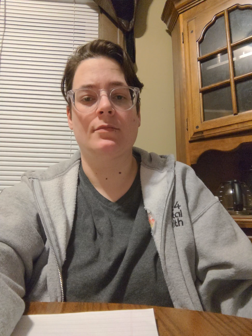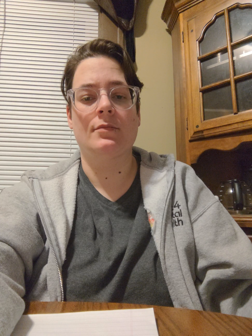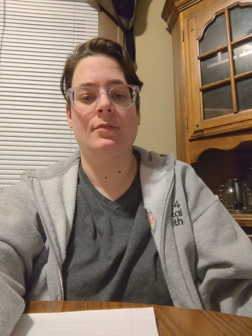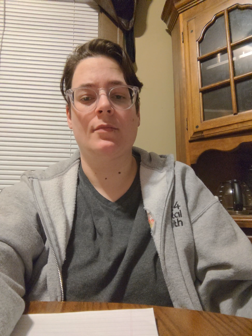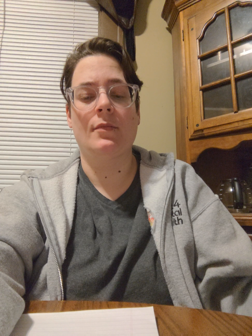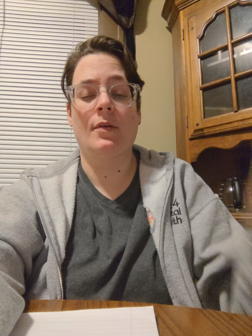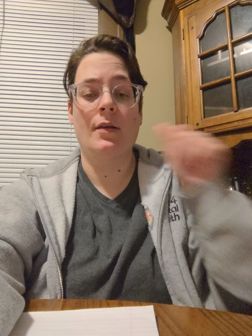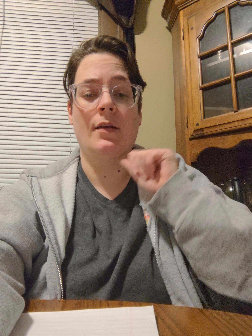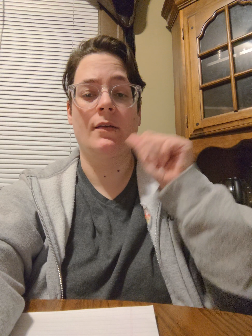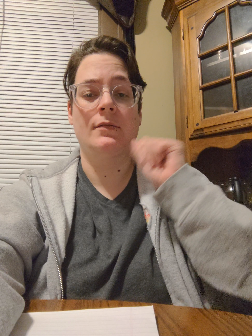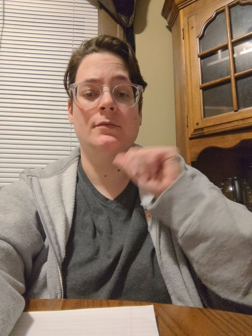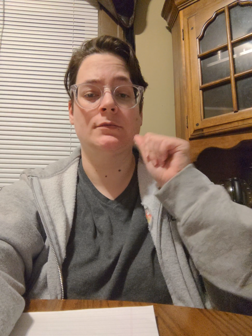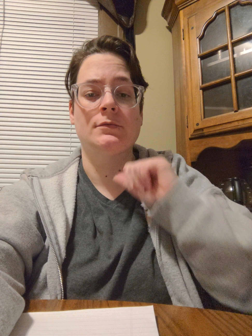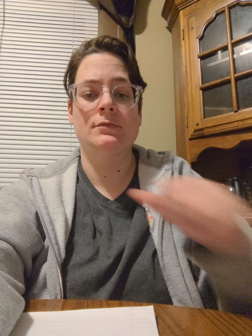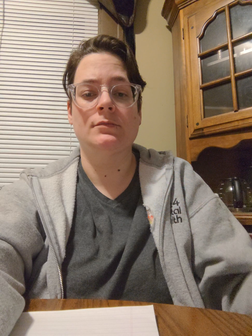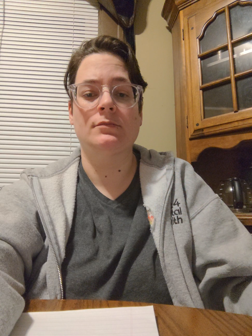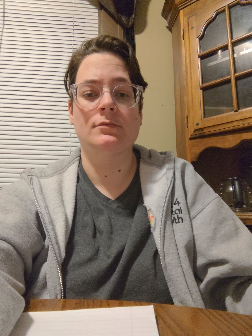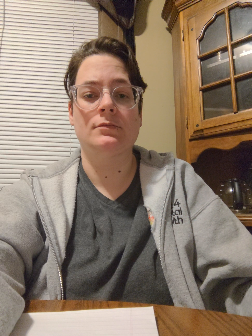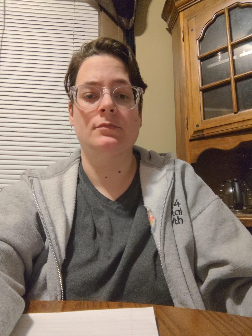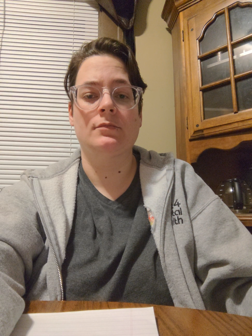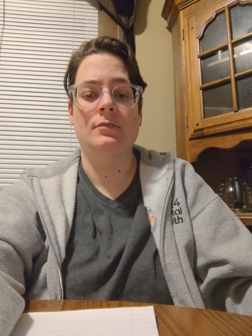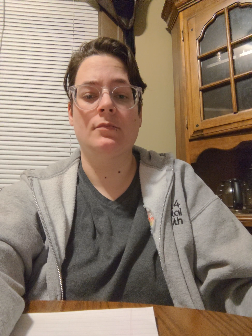aunt